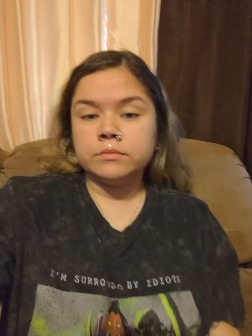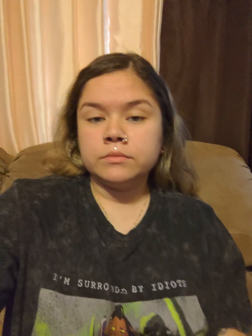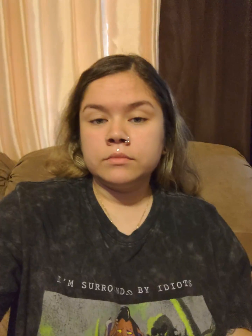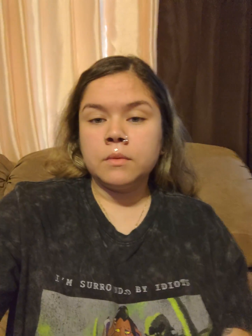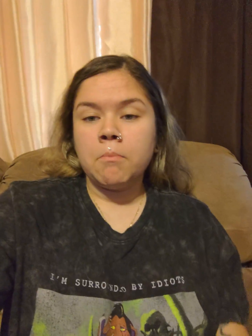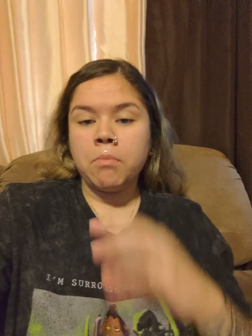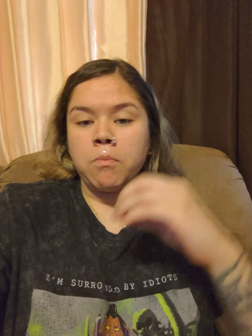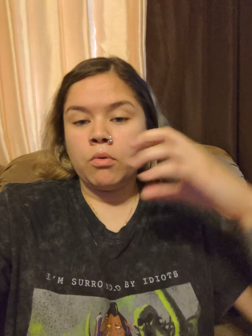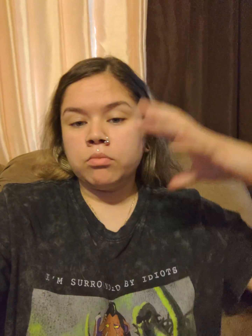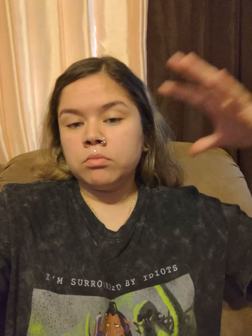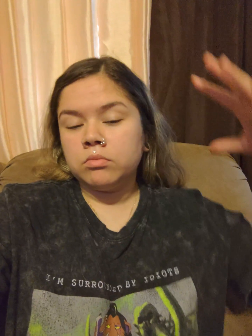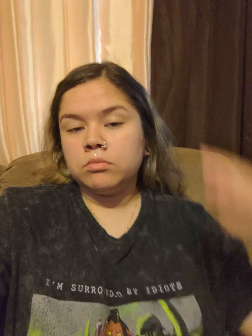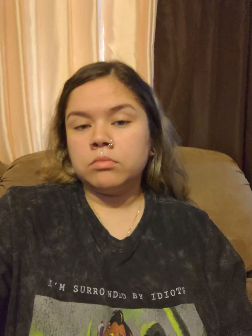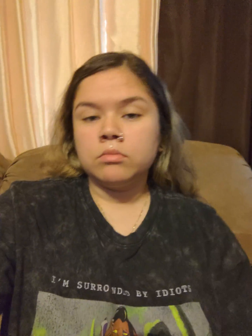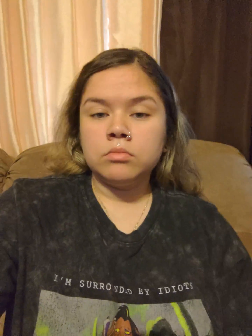bubbles